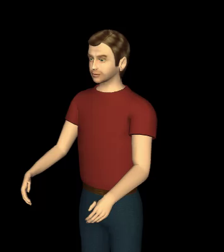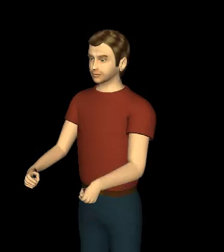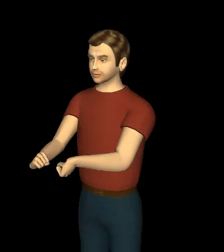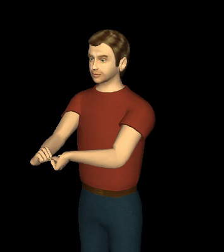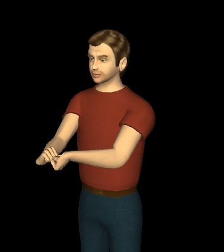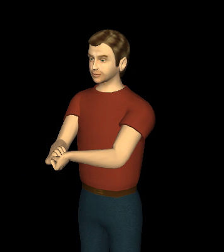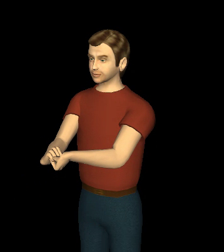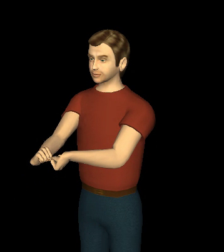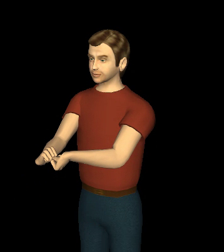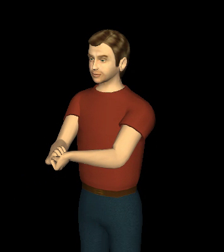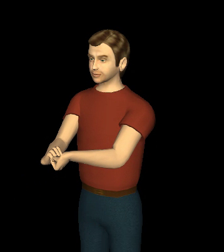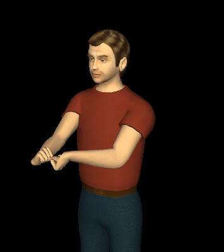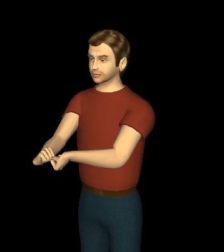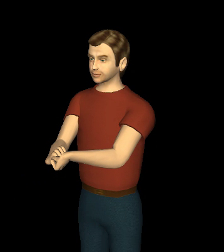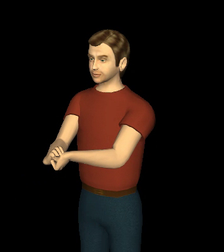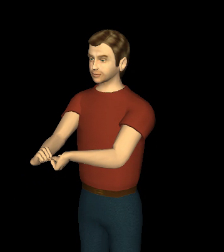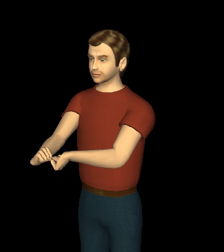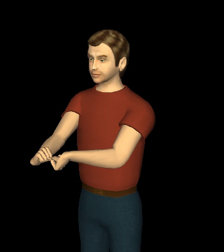يغسل